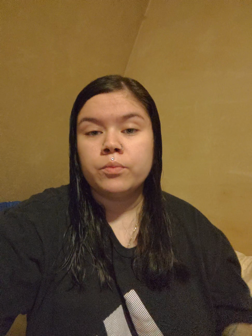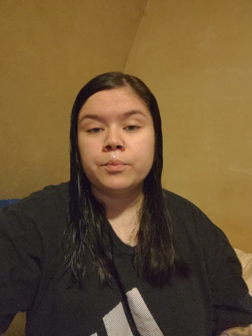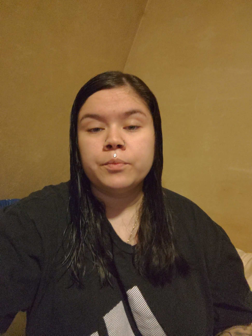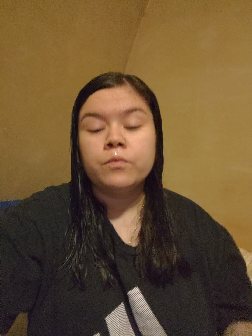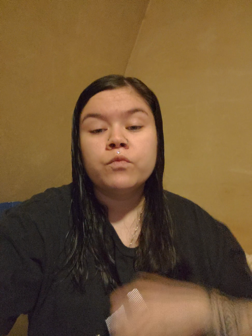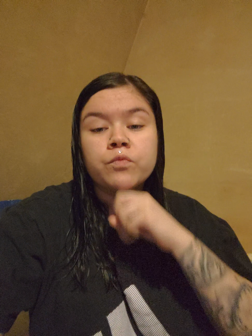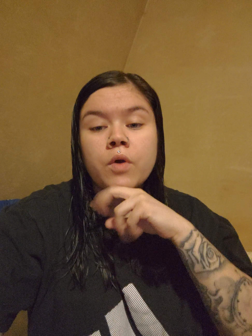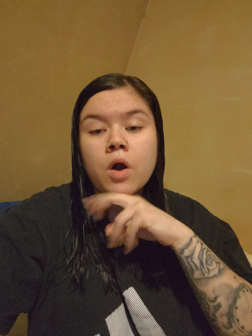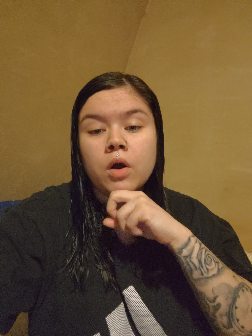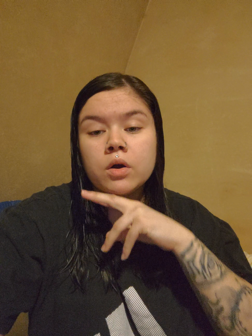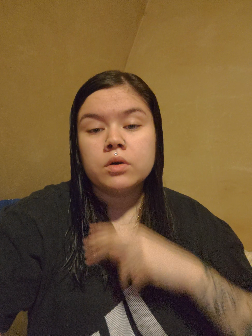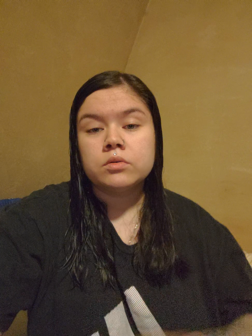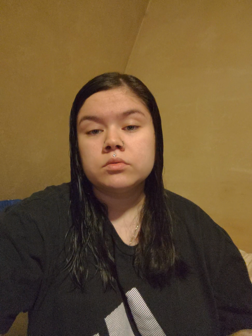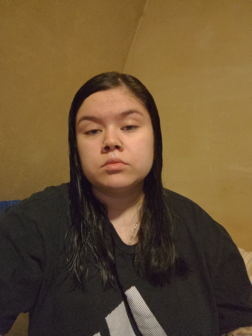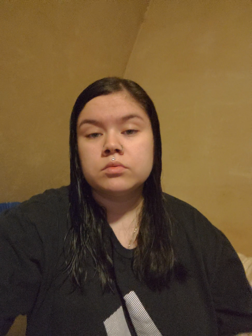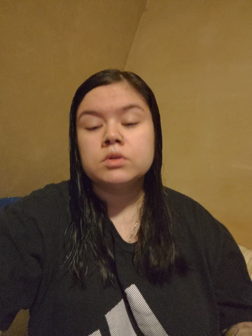frog